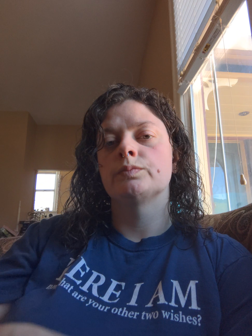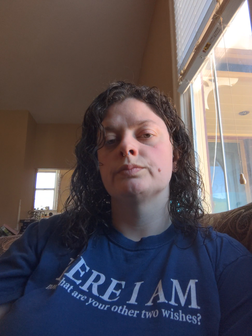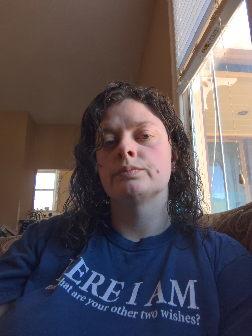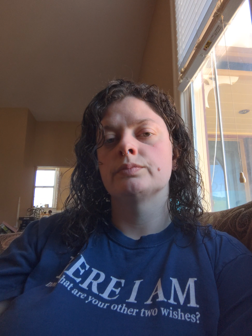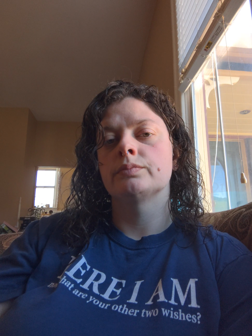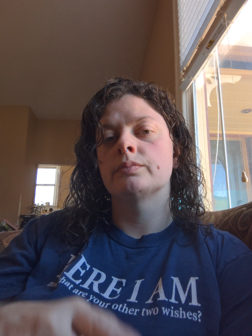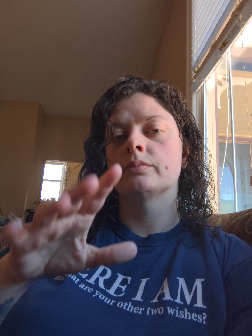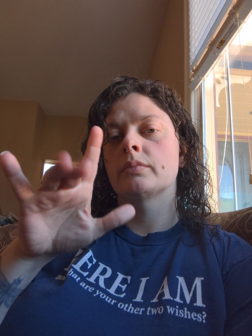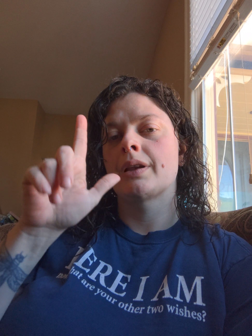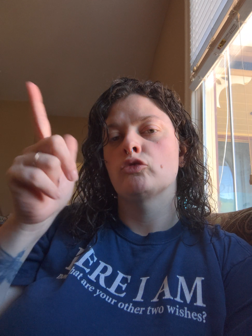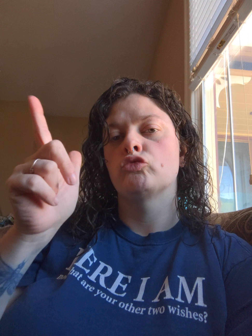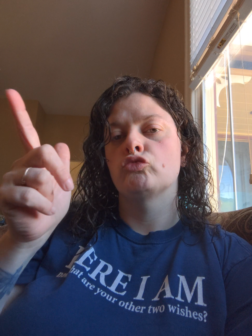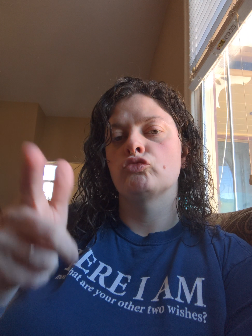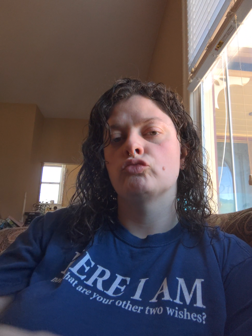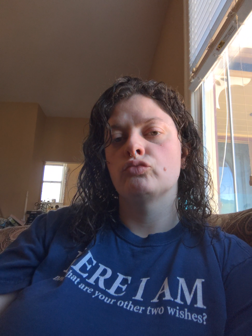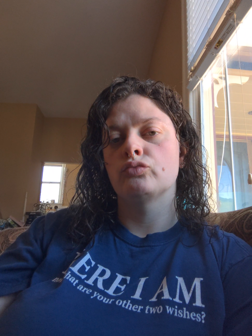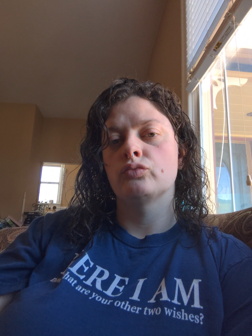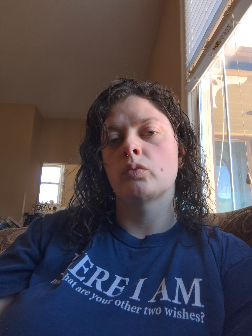later